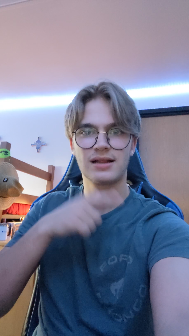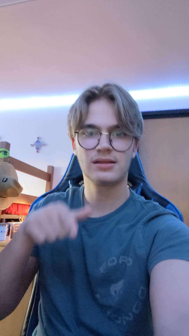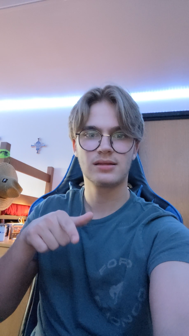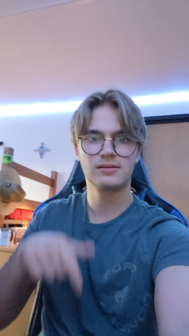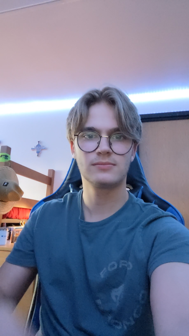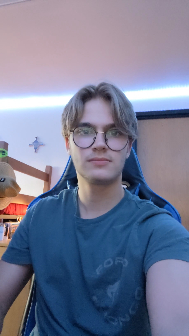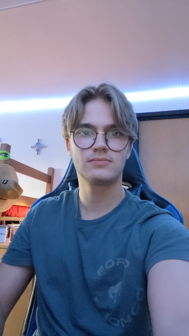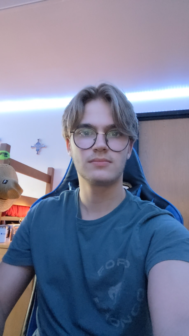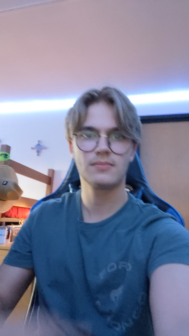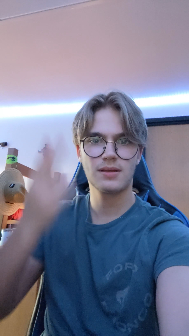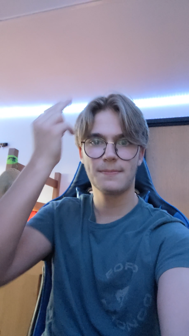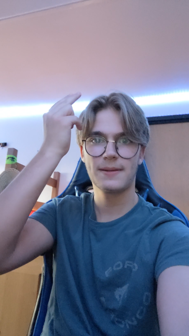rabbit